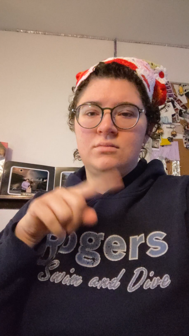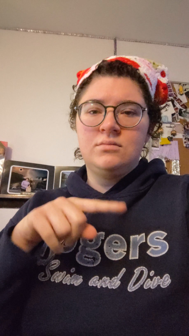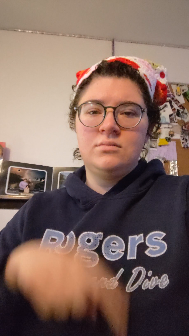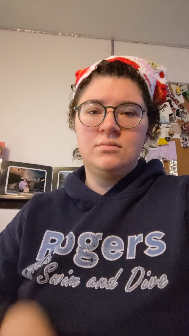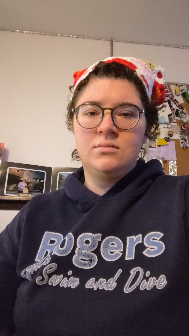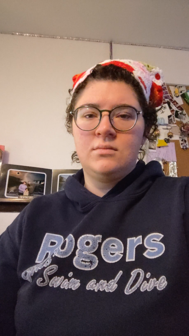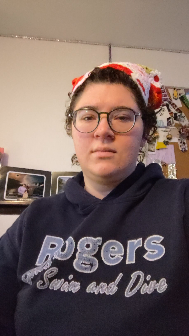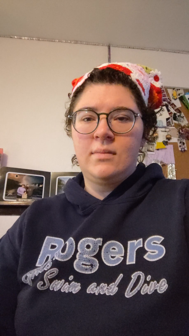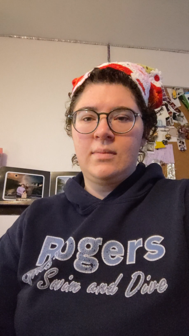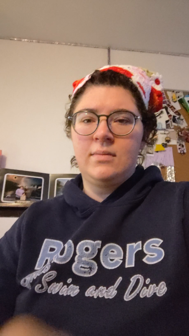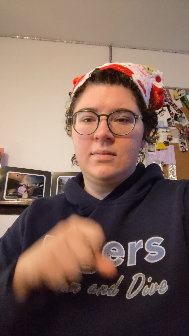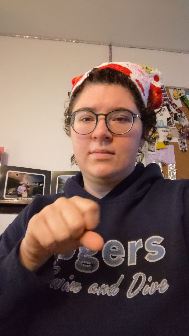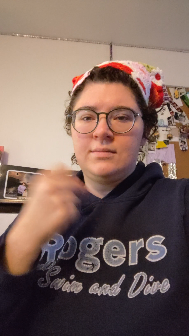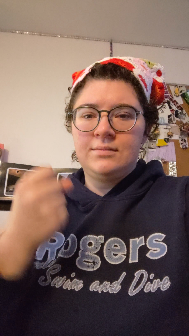break